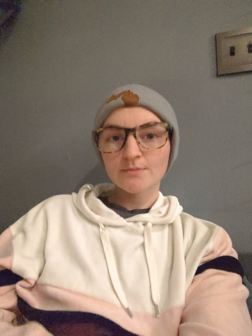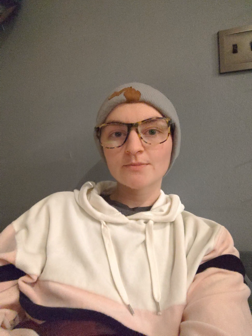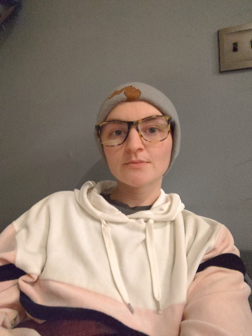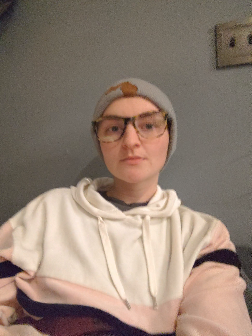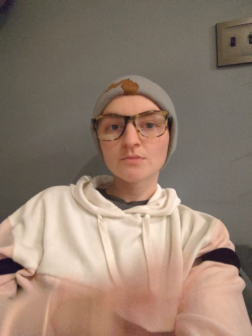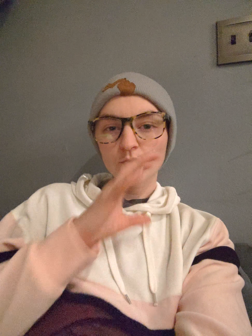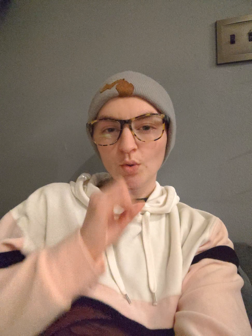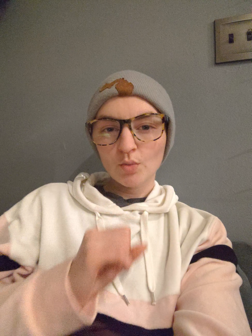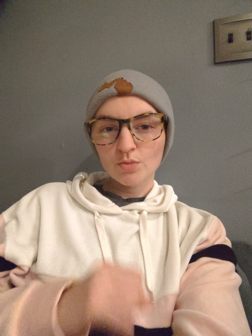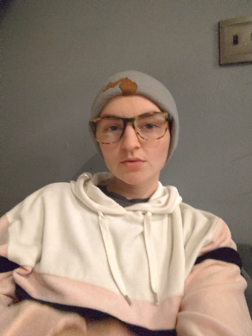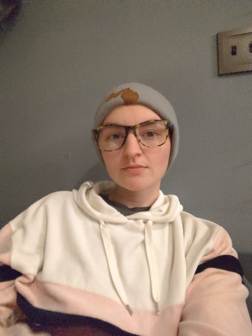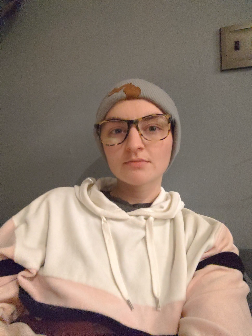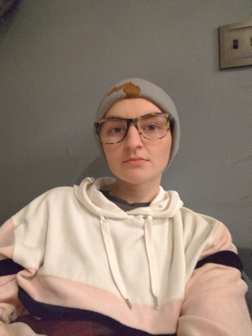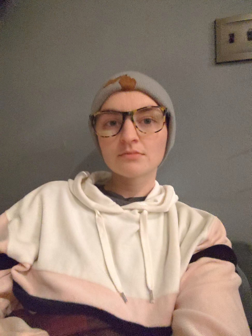old